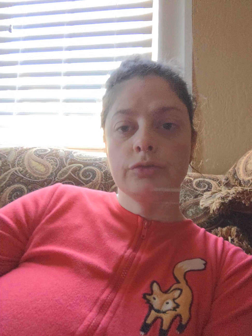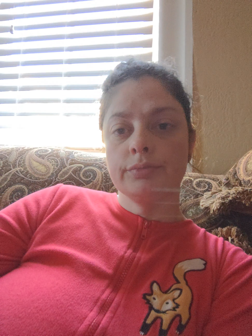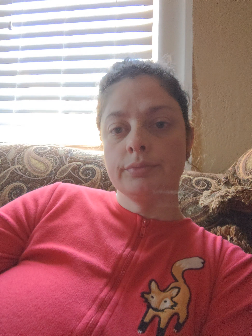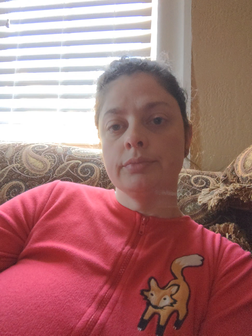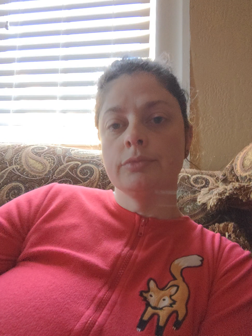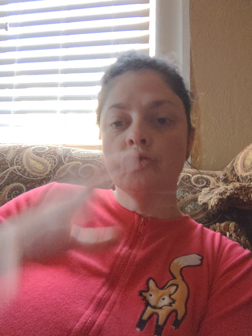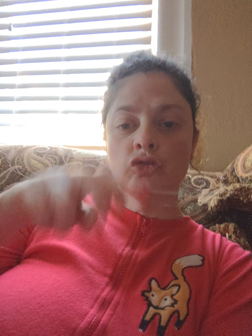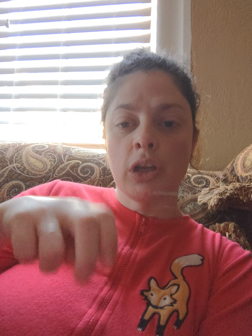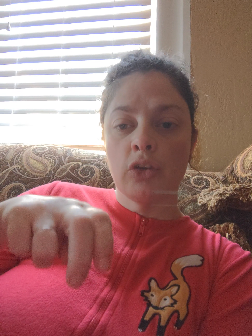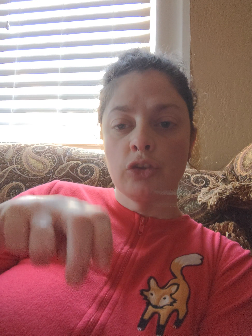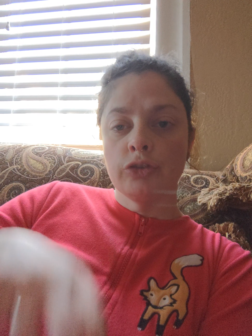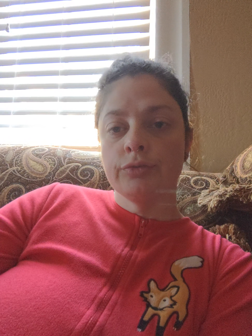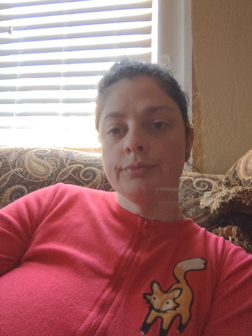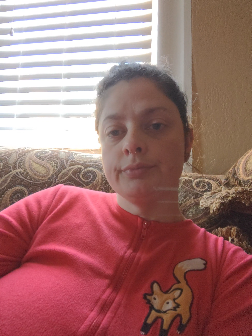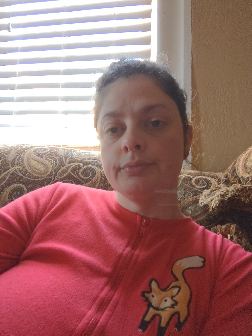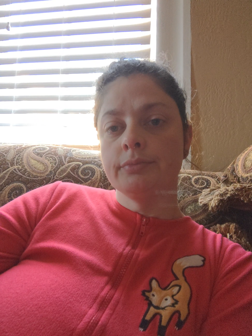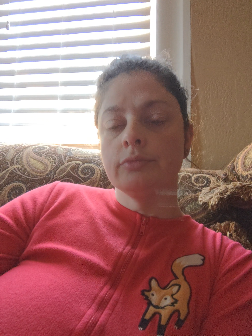chair